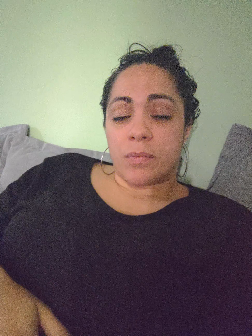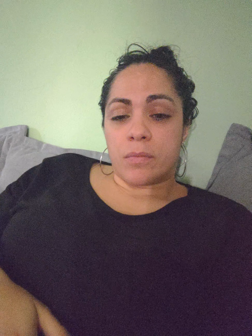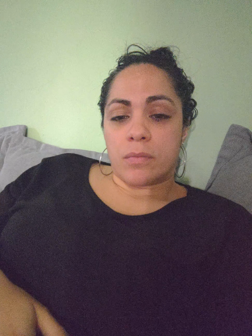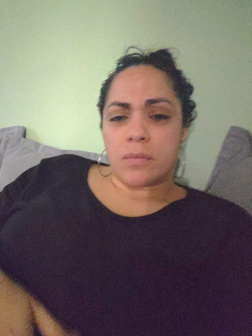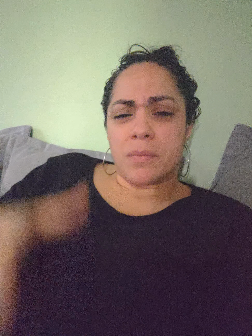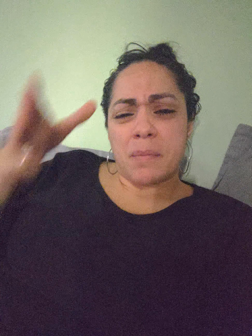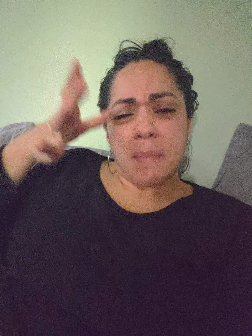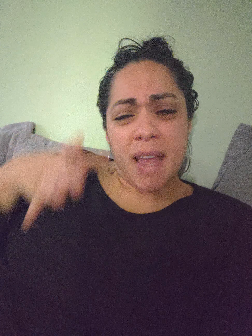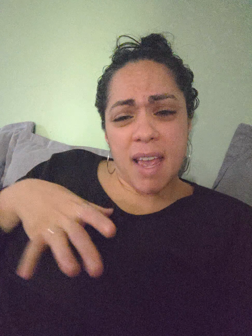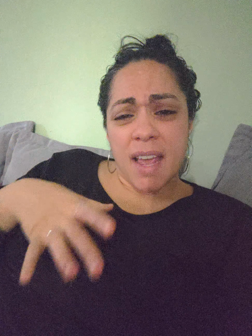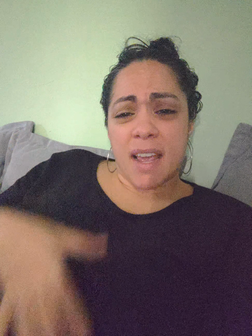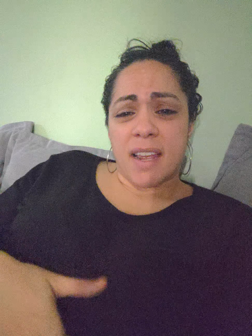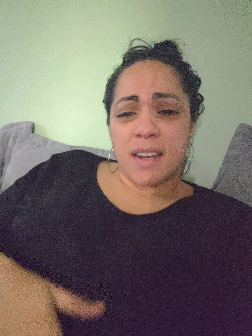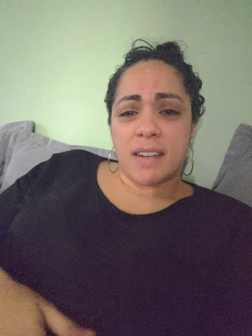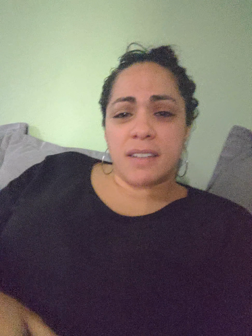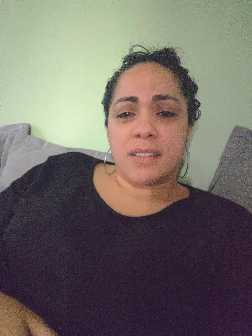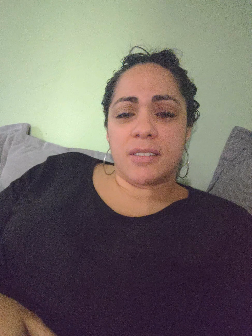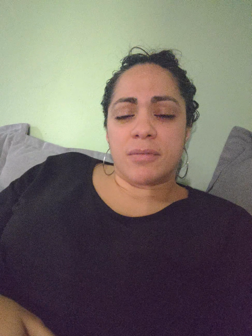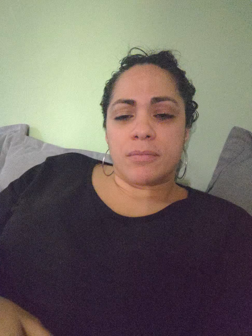man